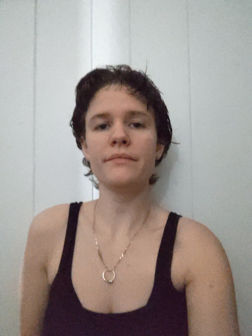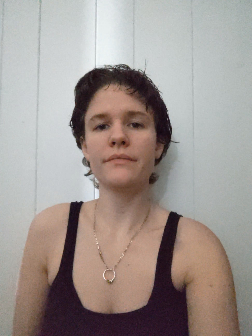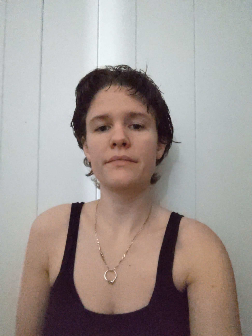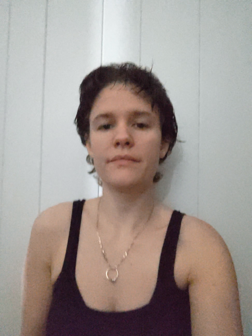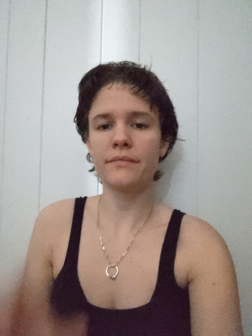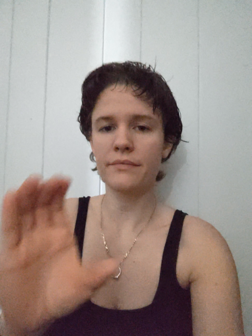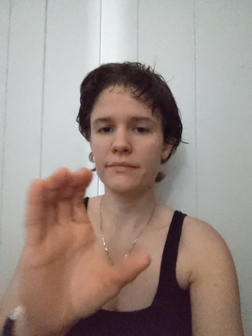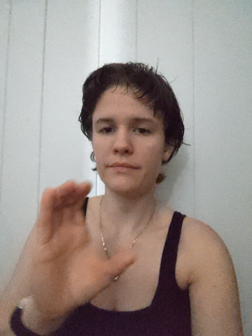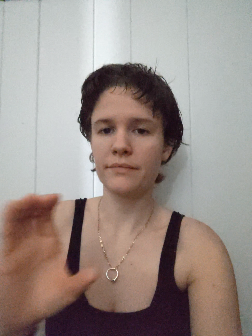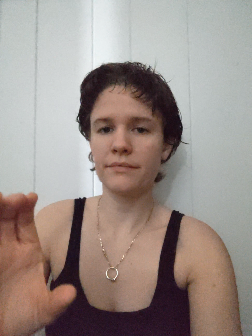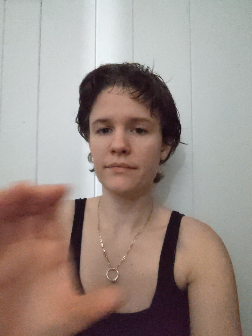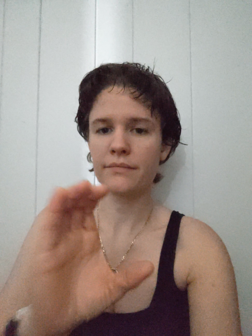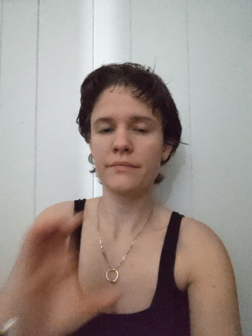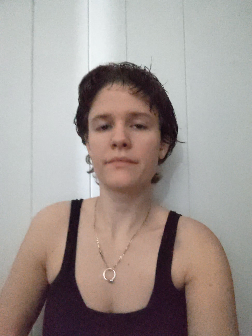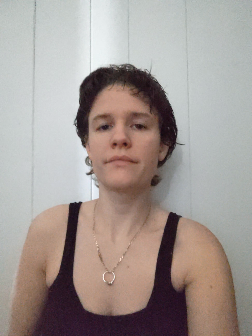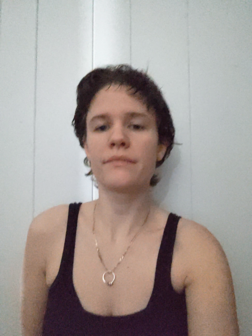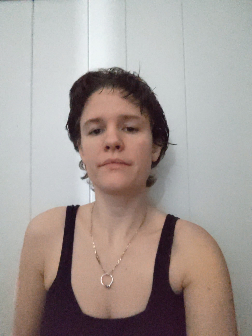chocolate